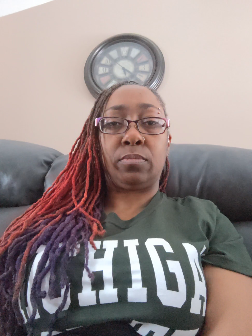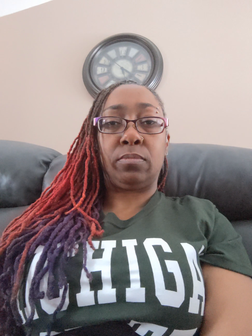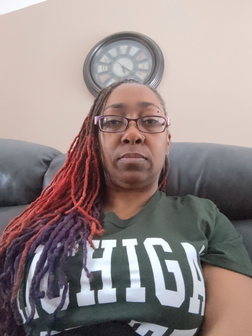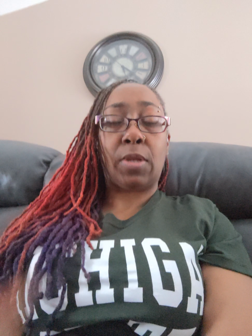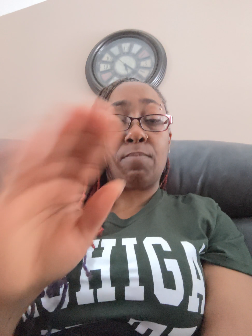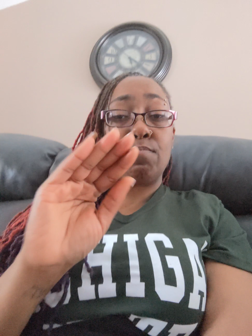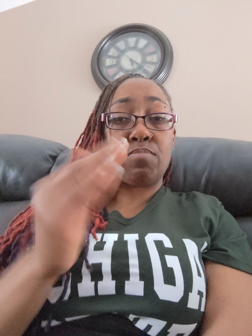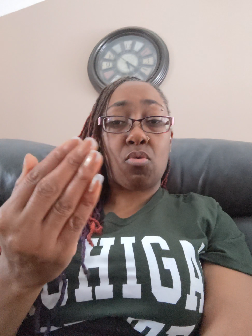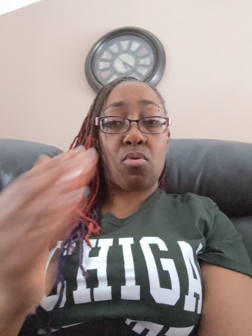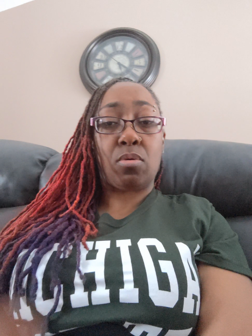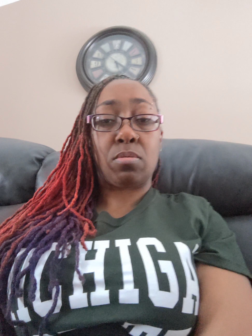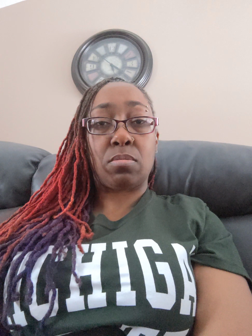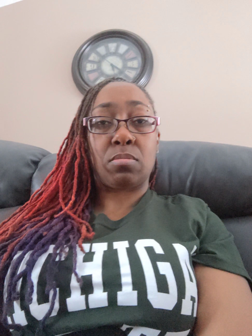book